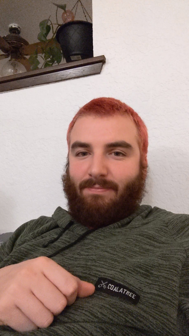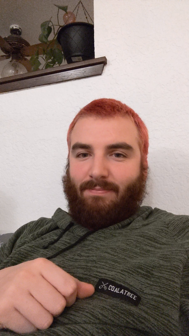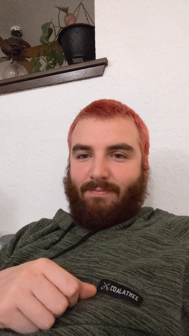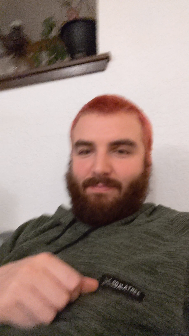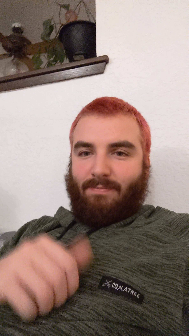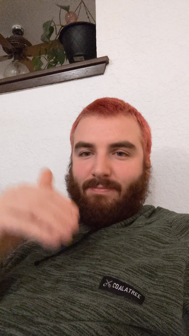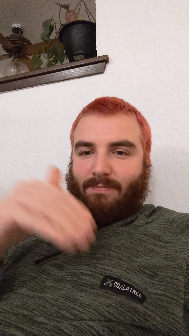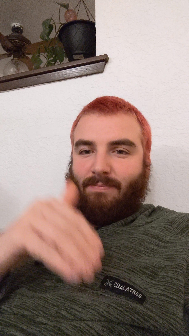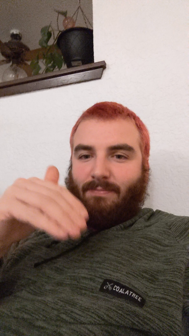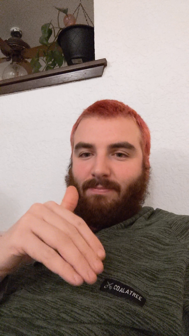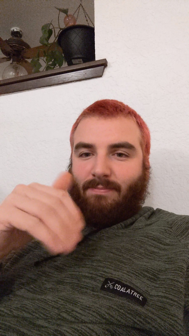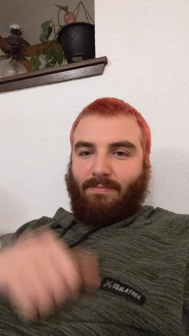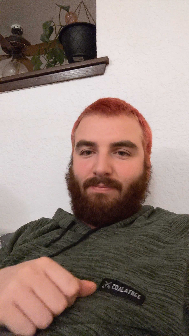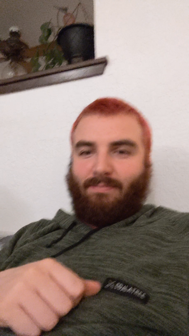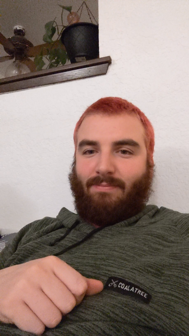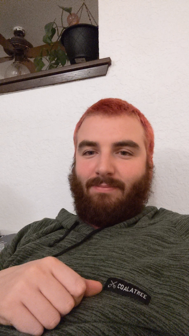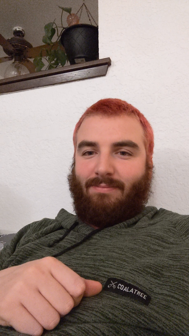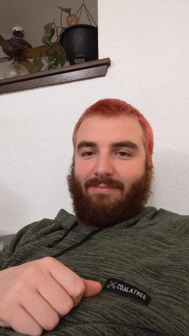doctor